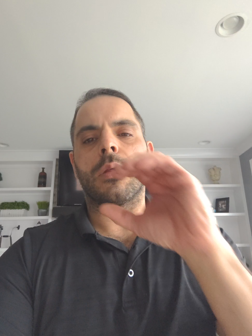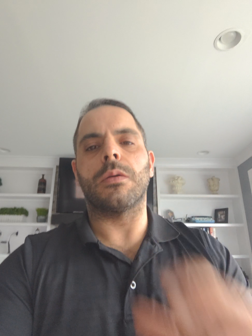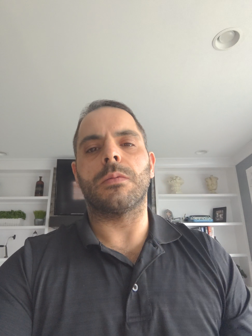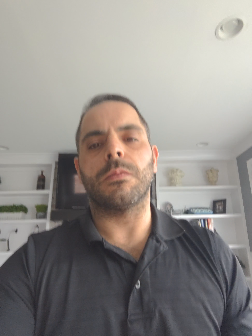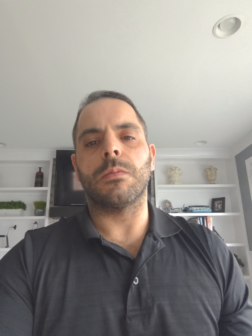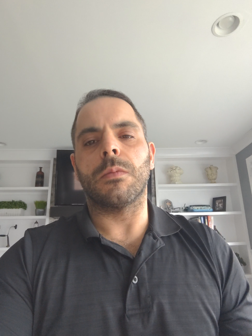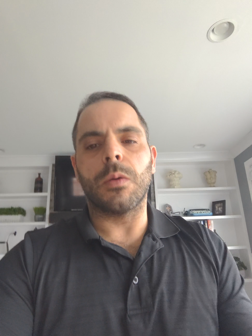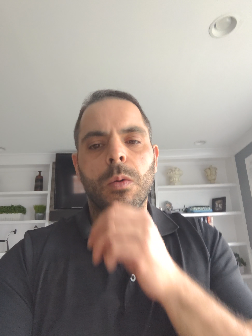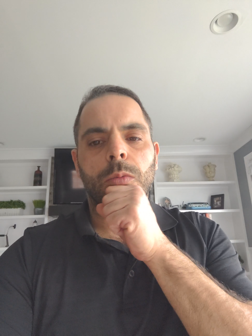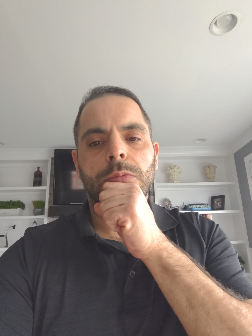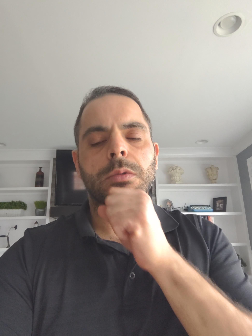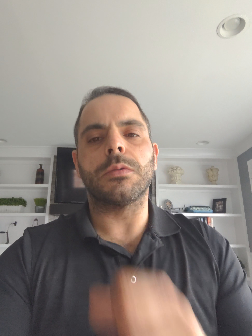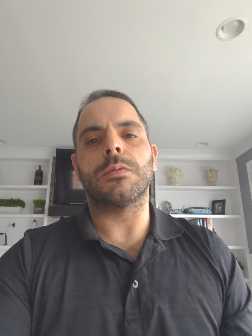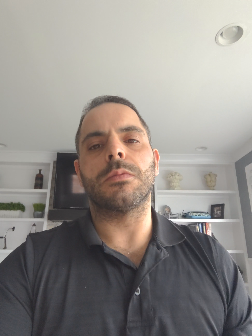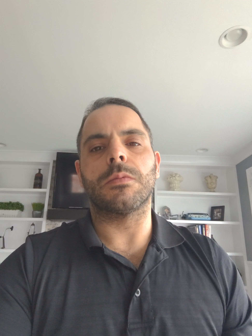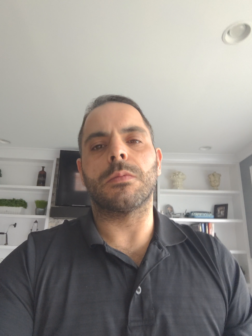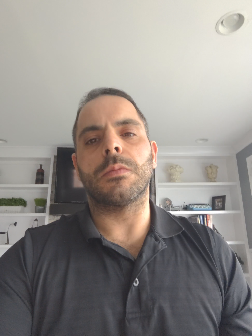orange